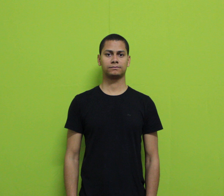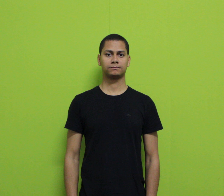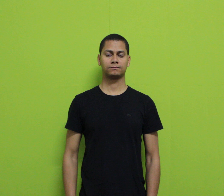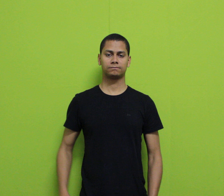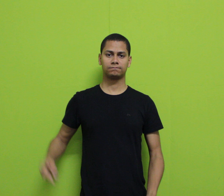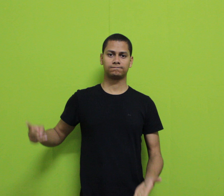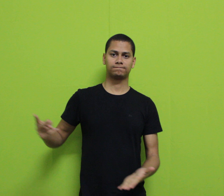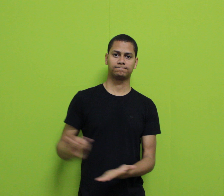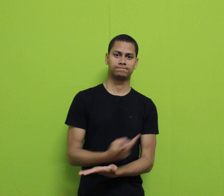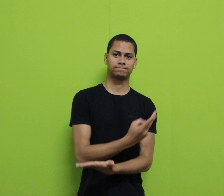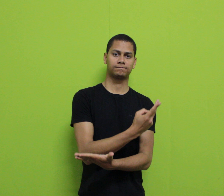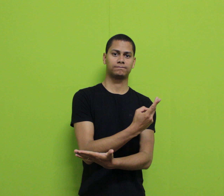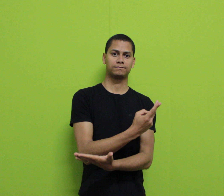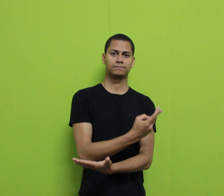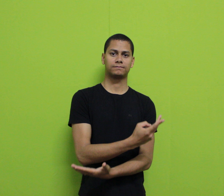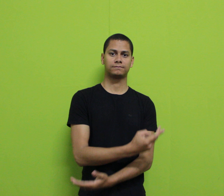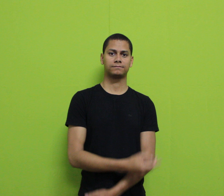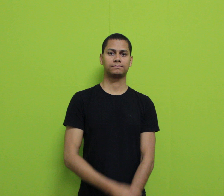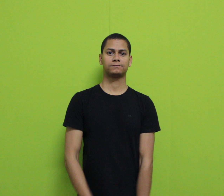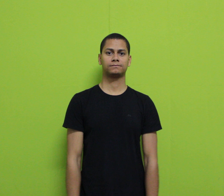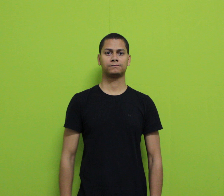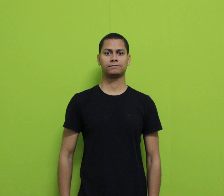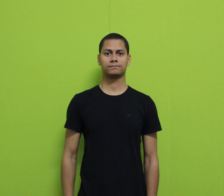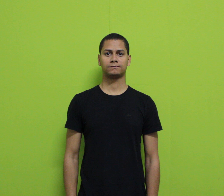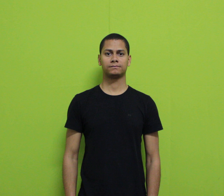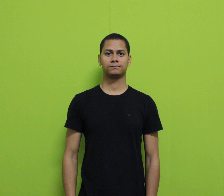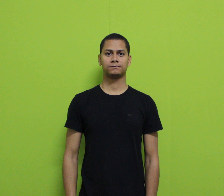acontecer